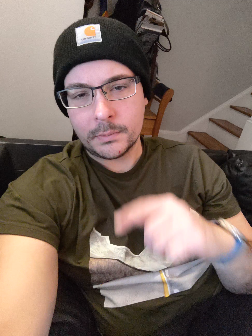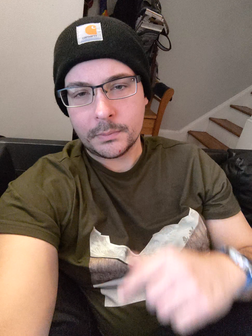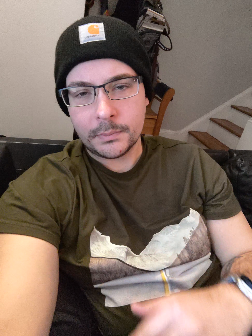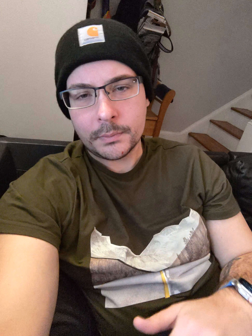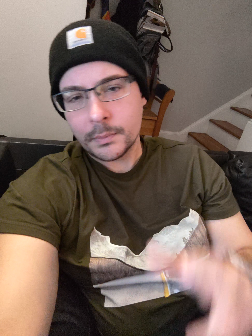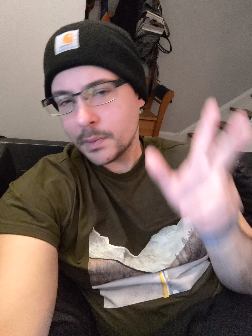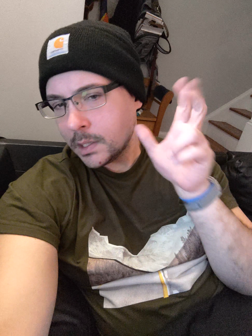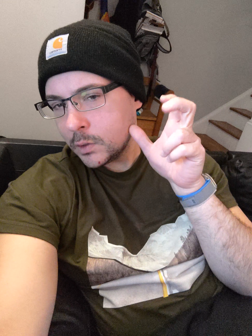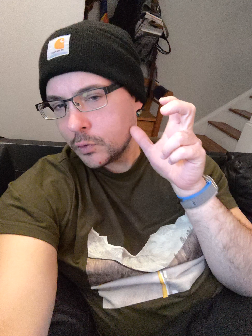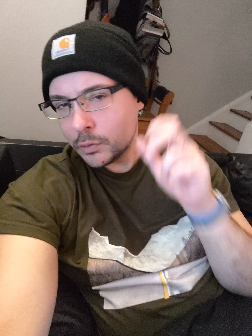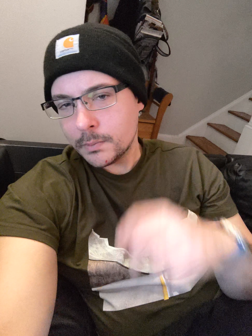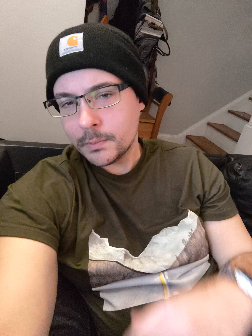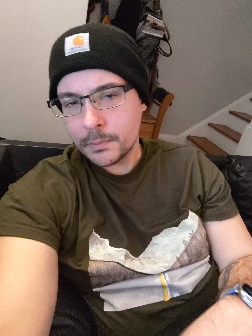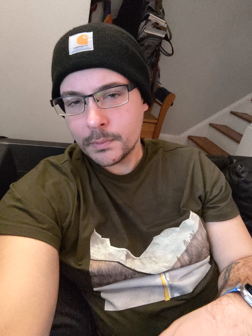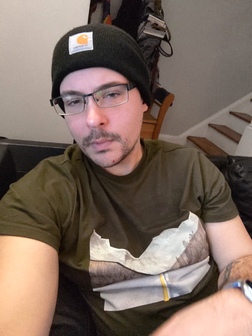hear